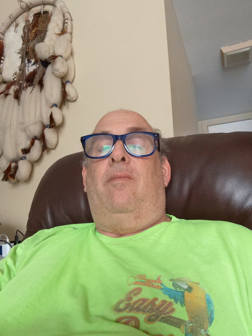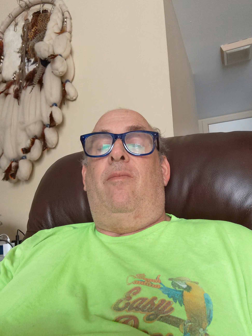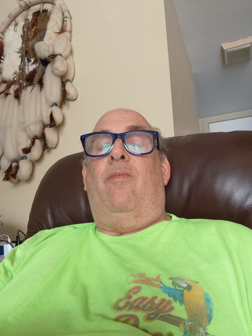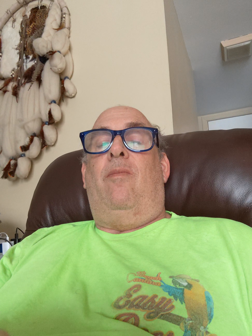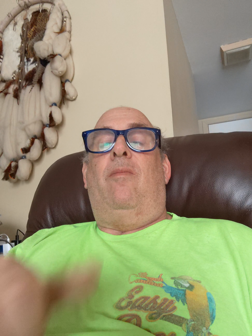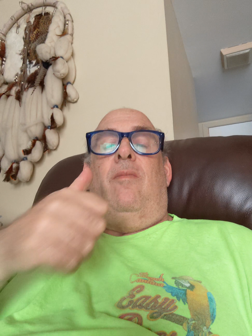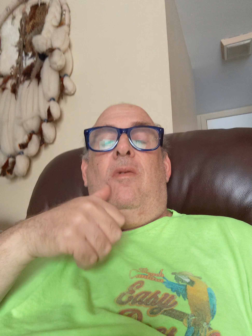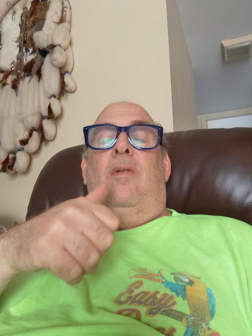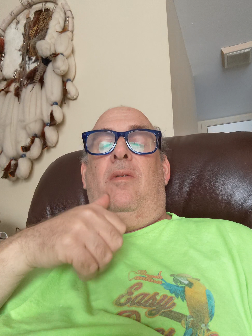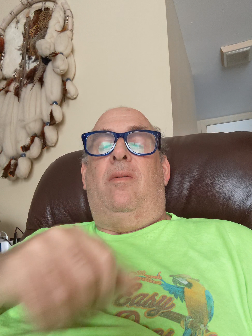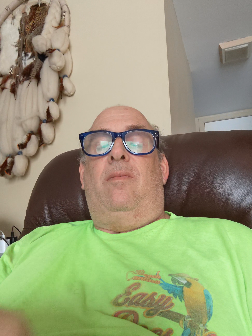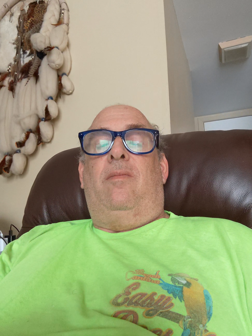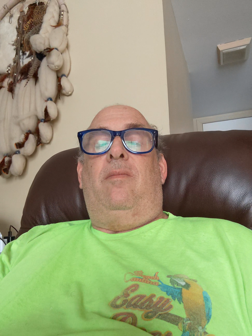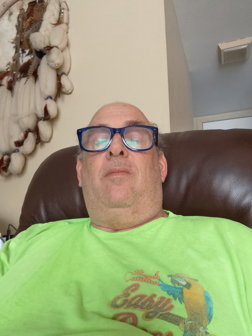girl